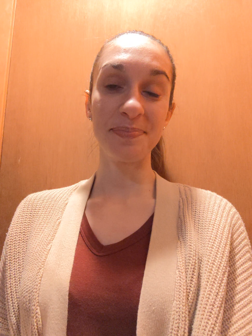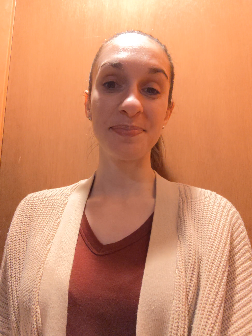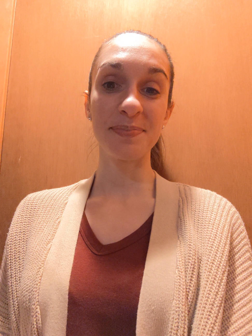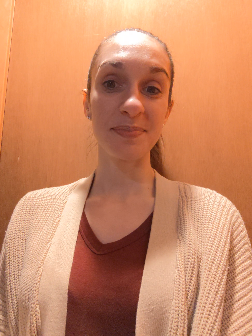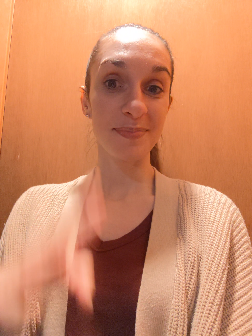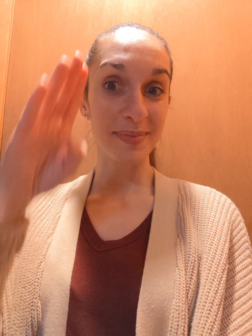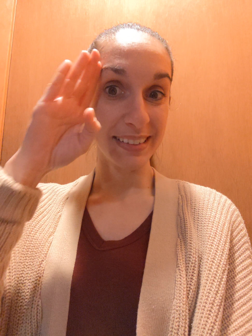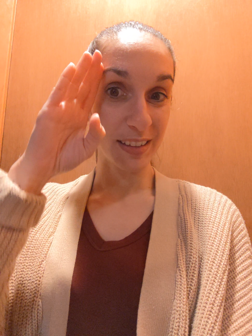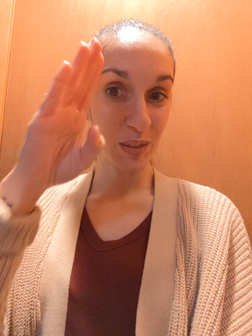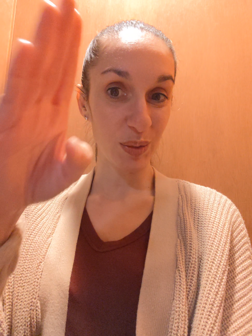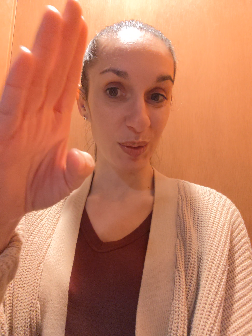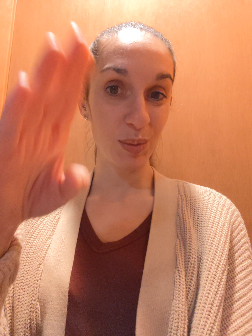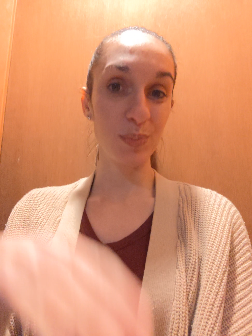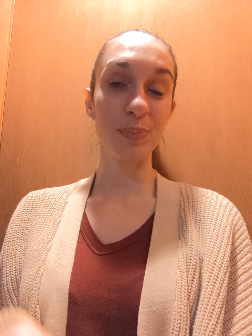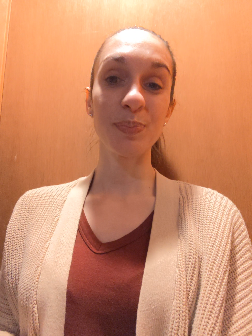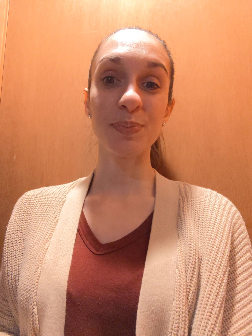hello